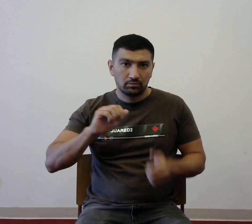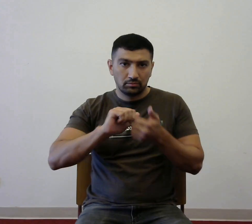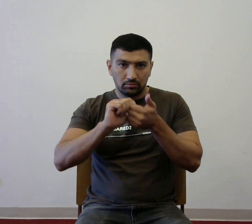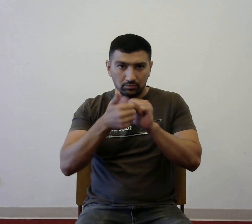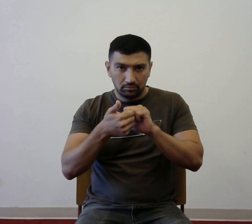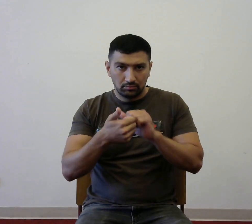dəyişmək